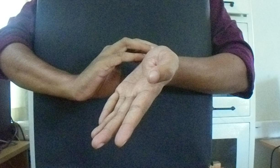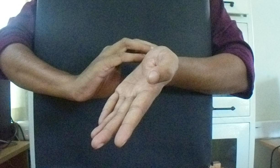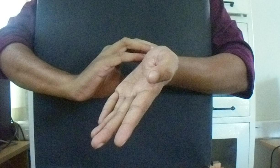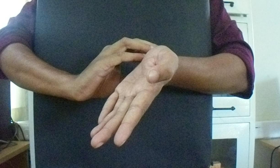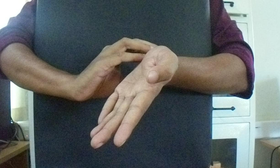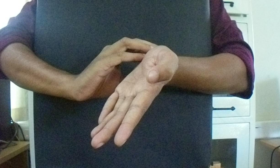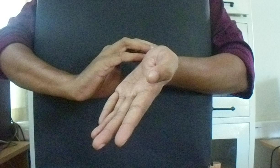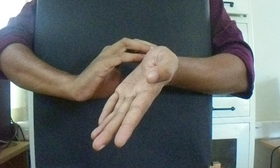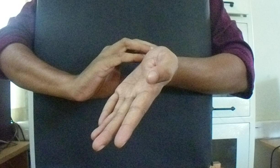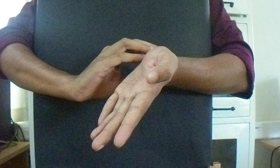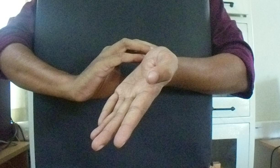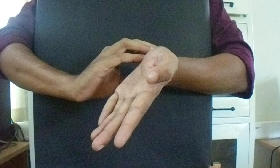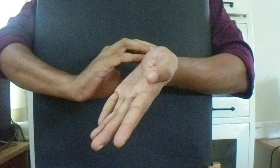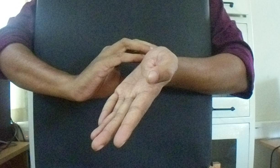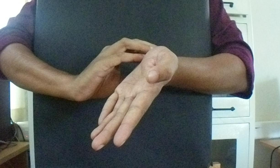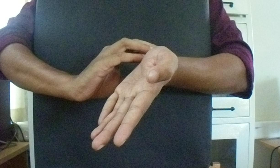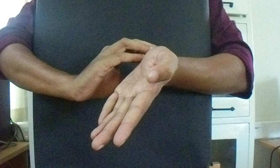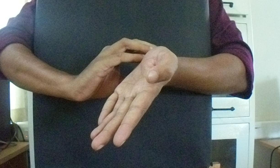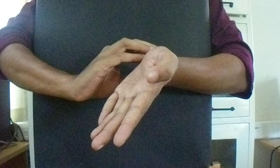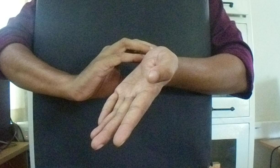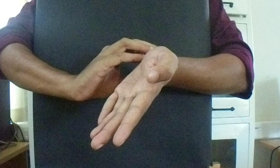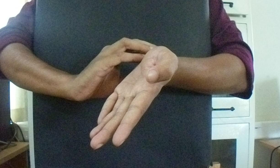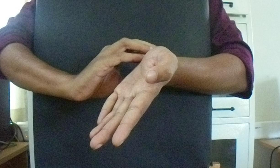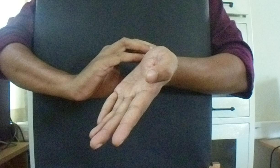doctor